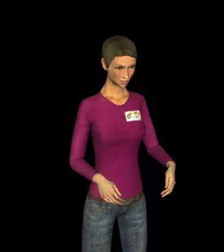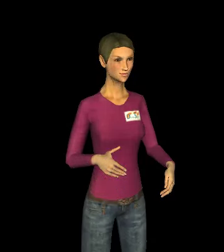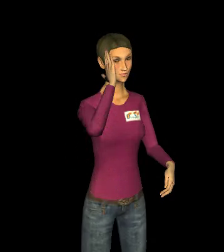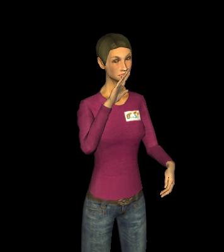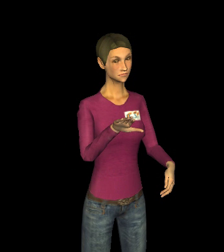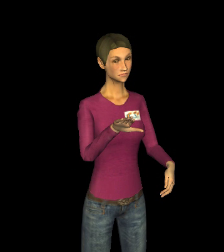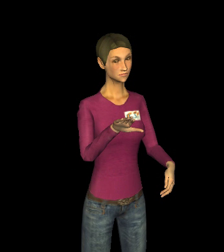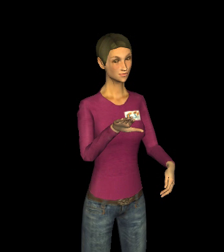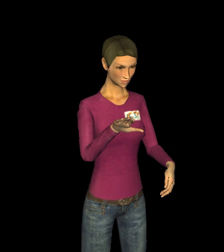لا أعلم